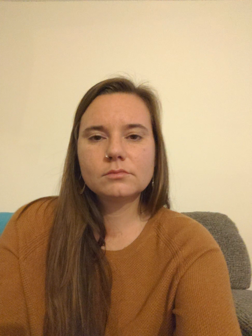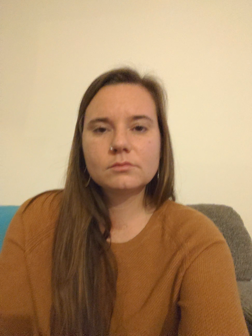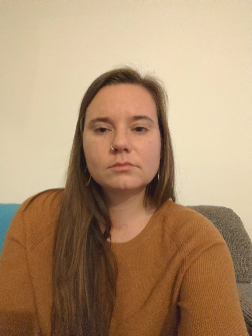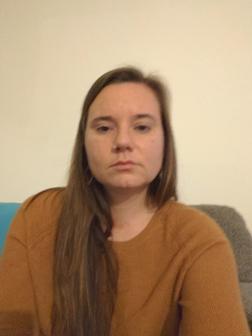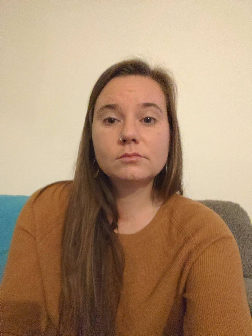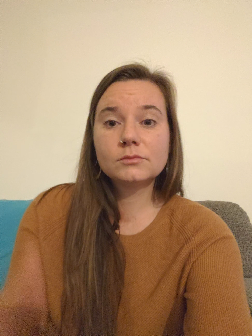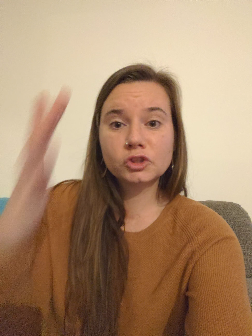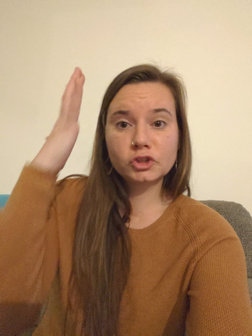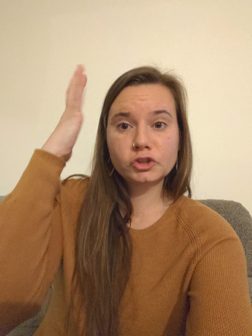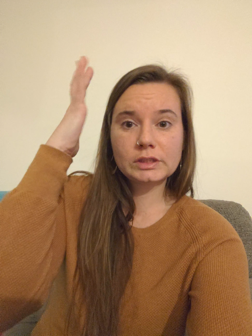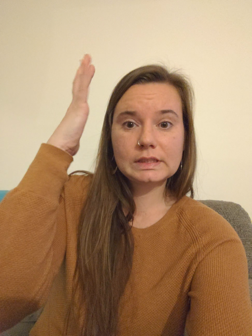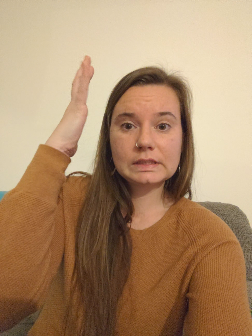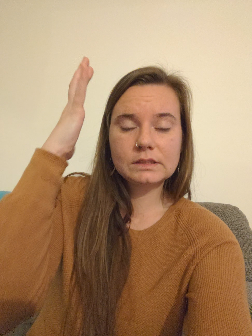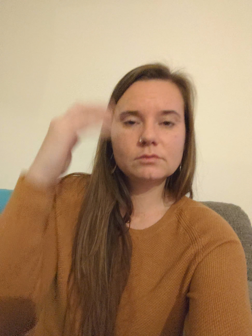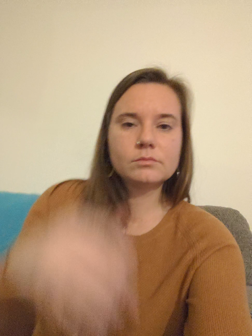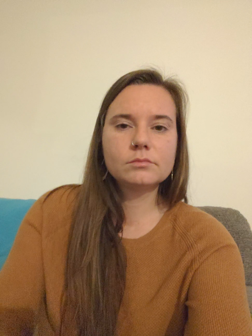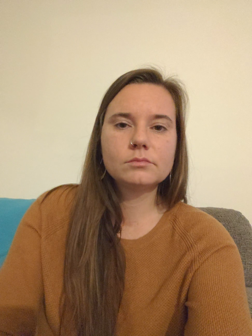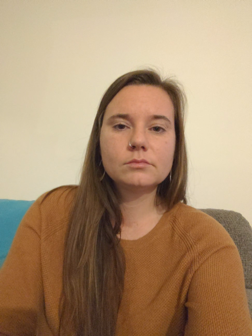tree